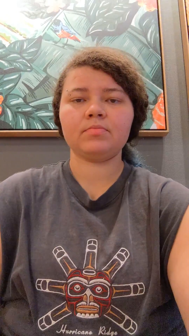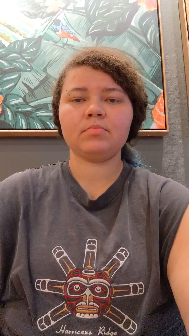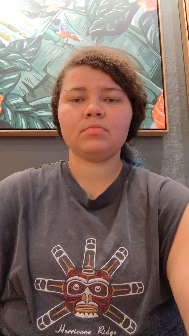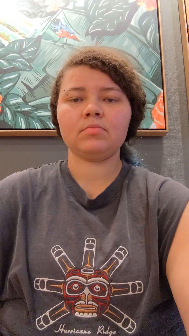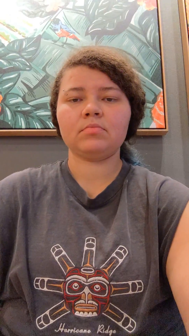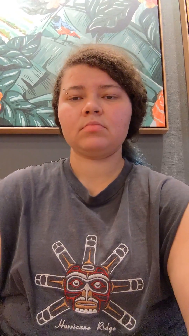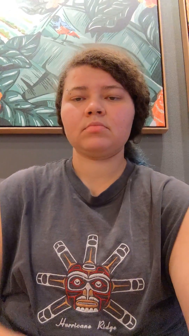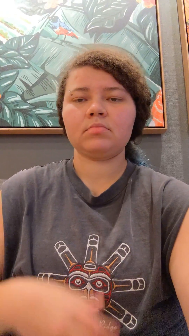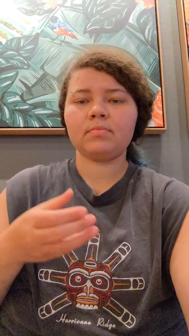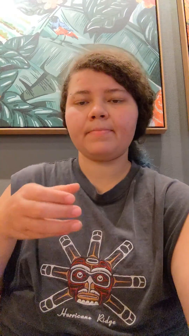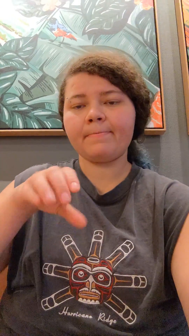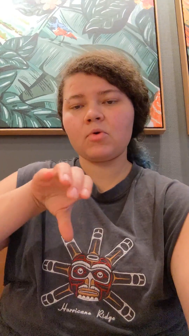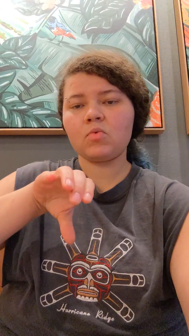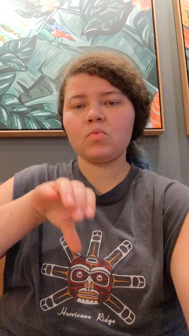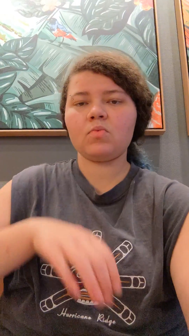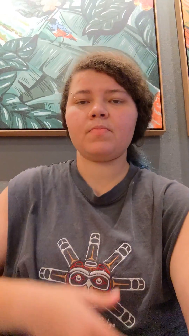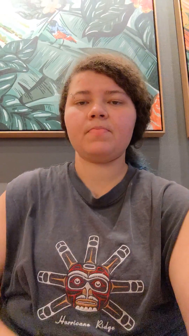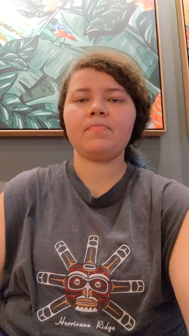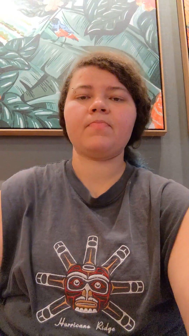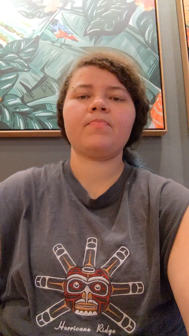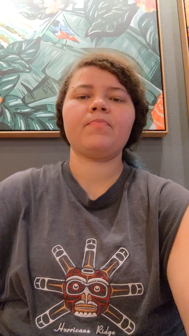pour